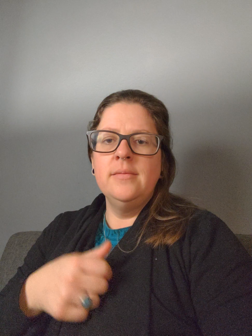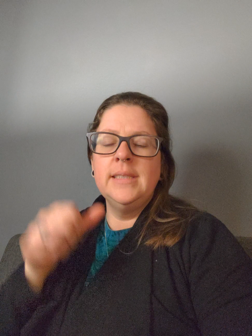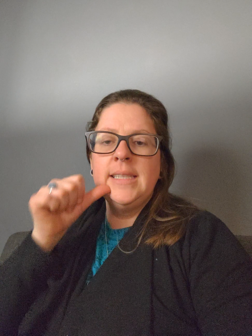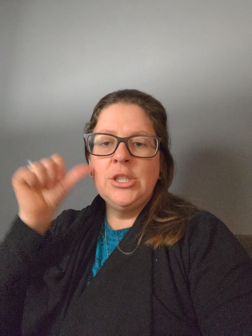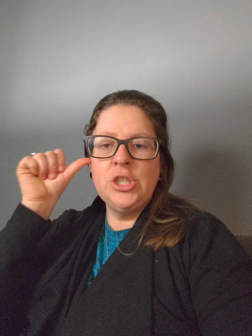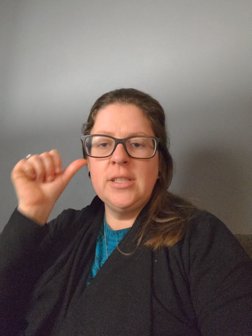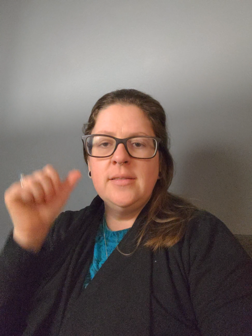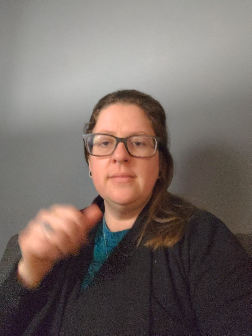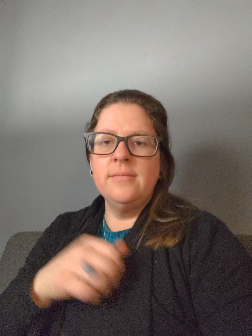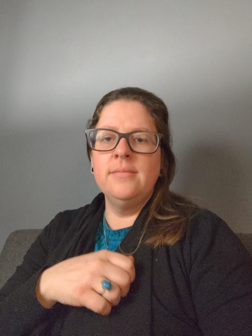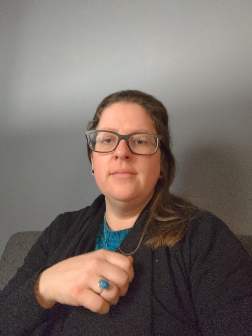yesterday